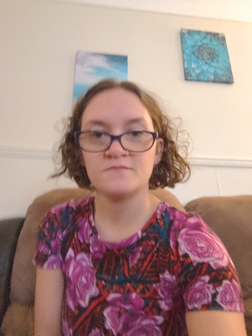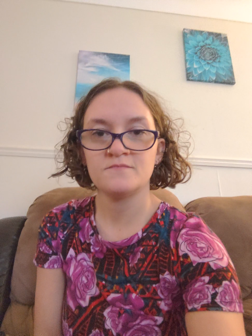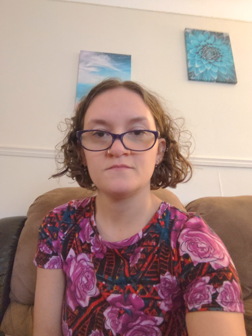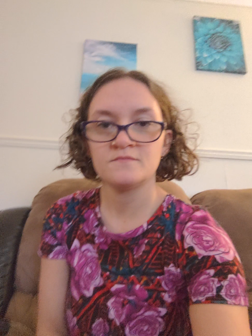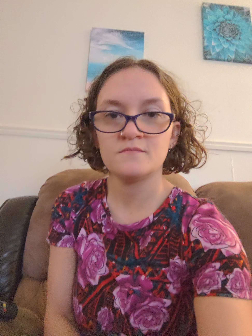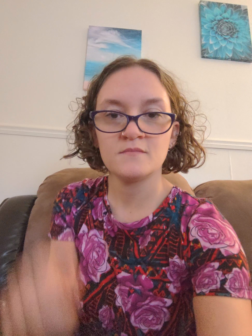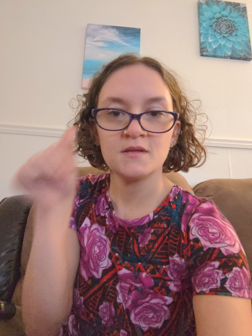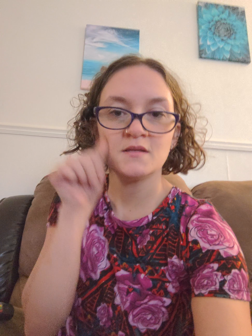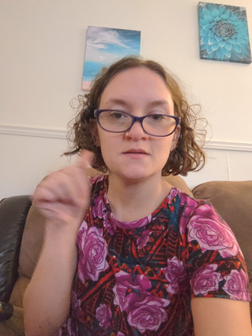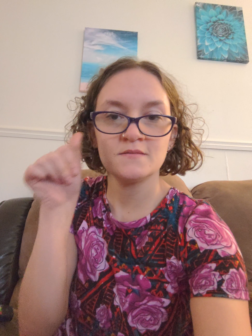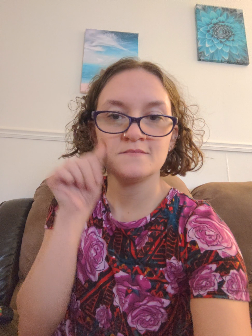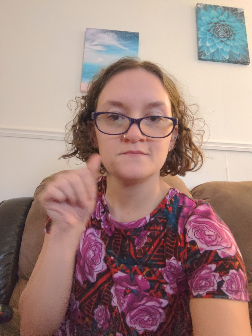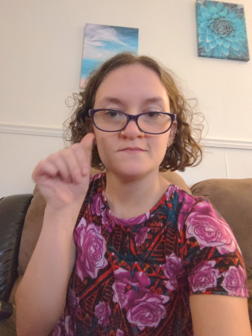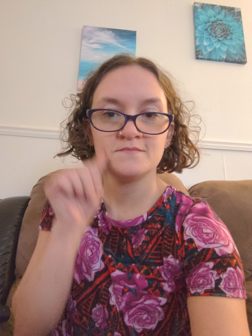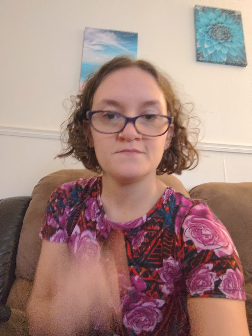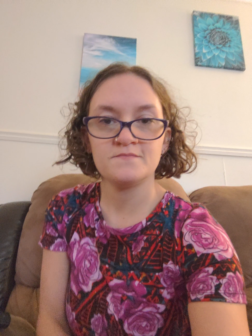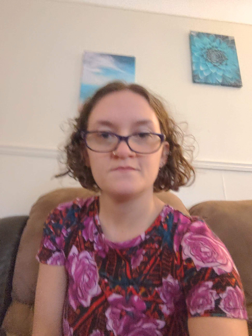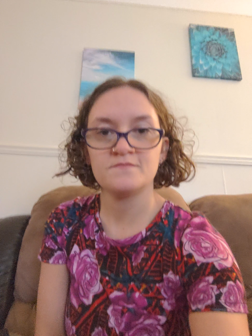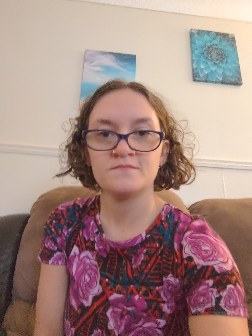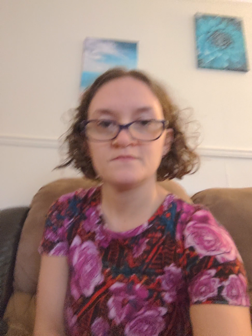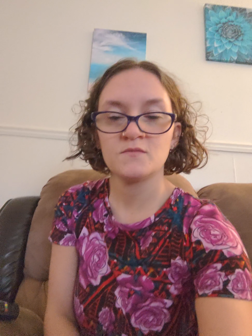aunt